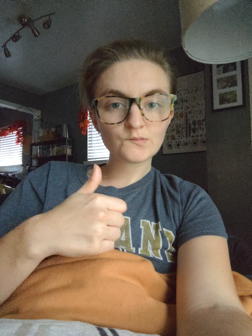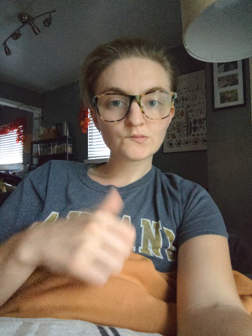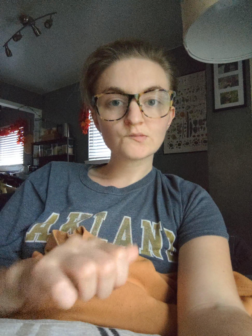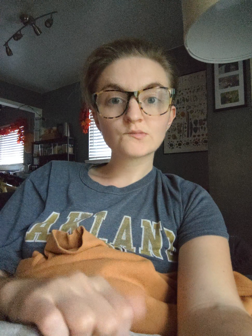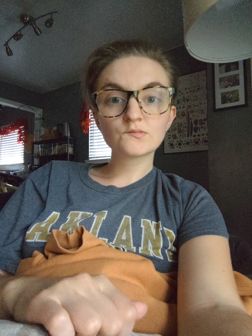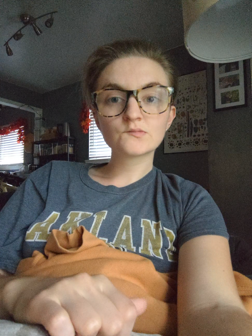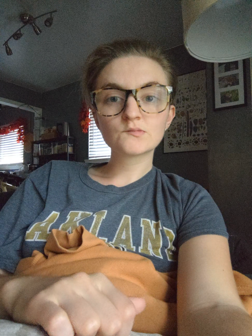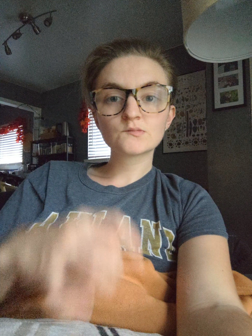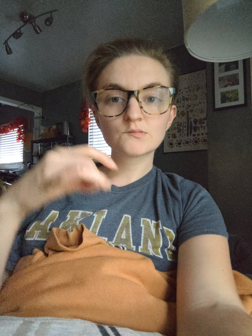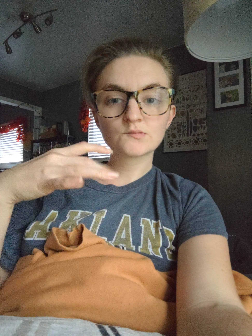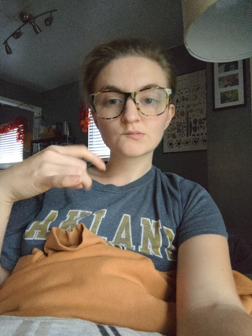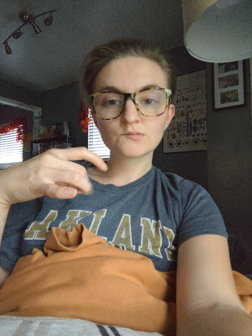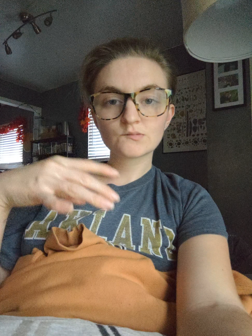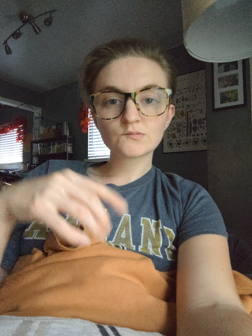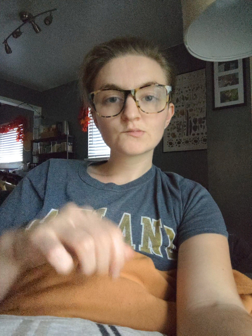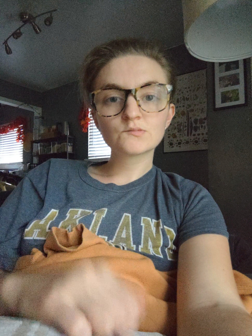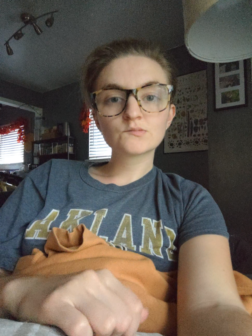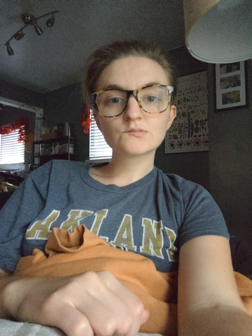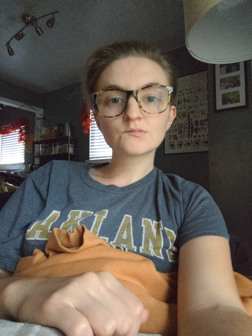pumpkin